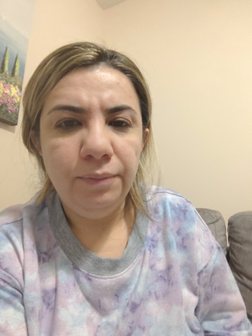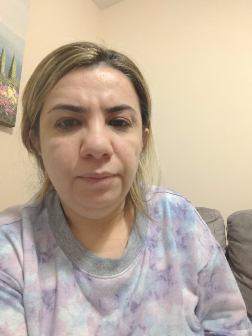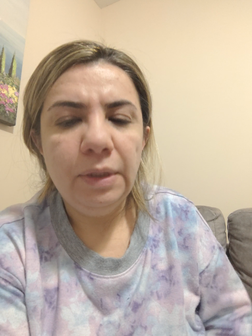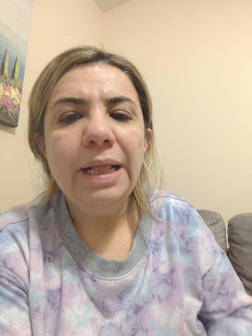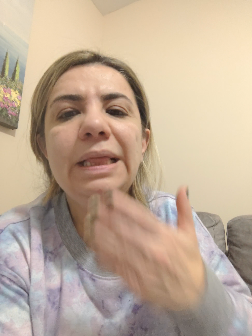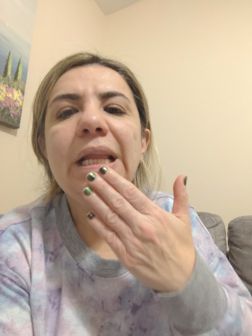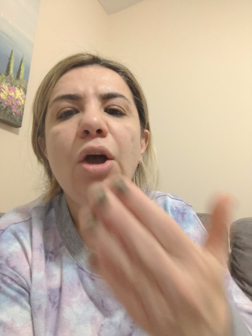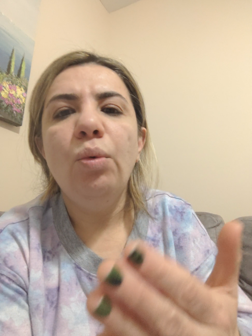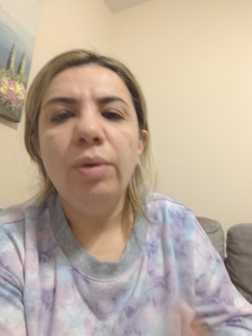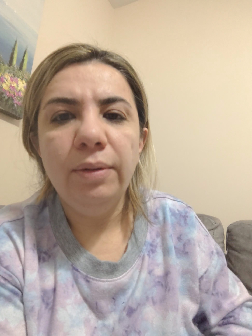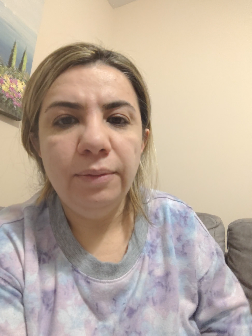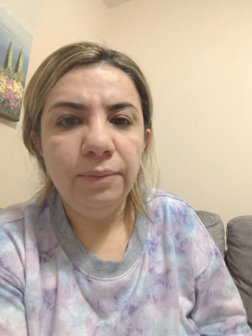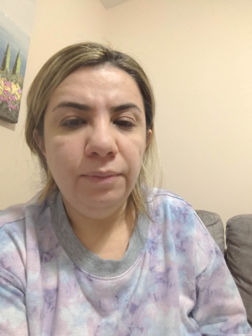thank you